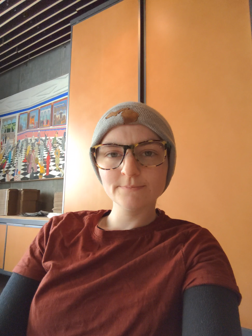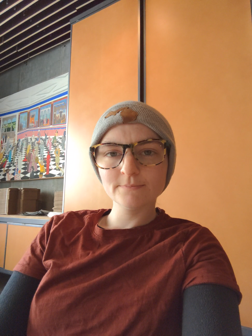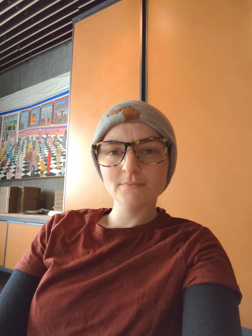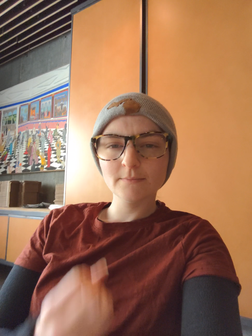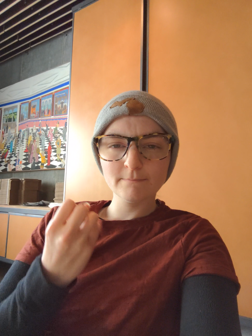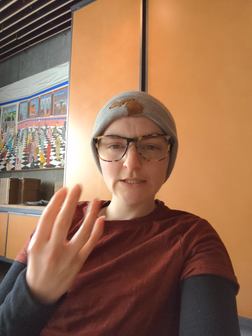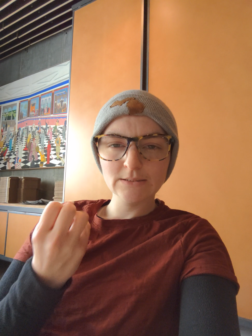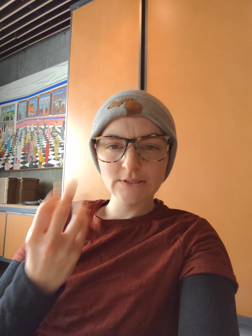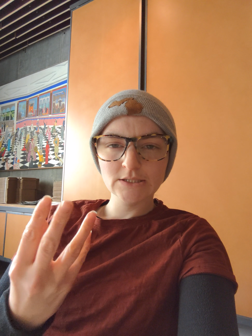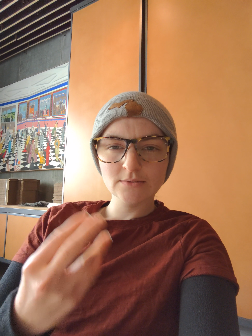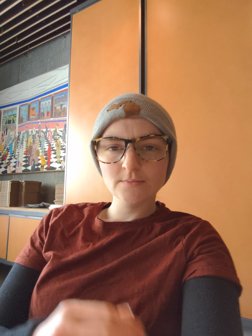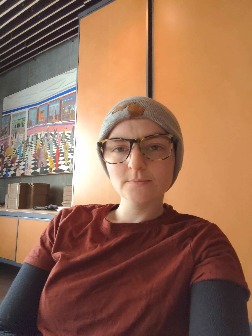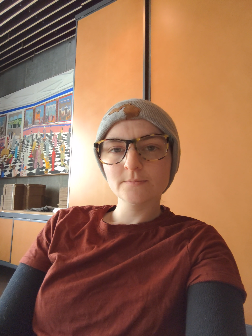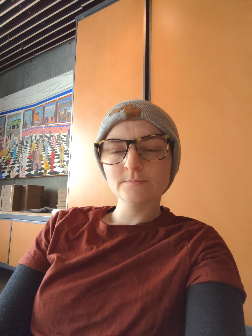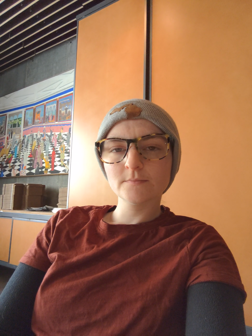many